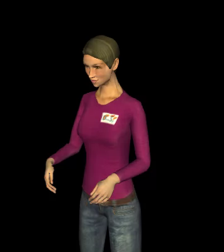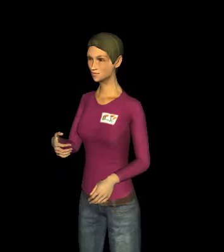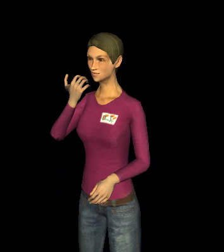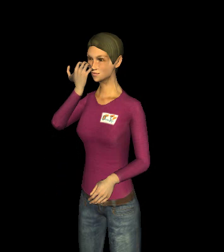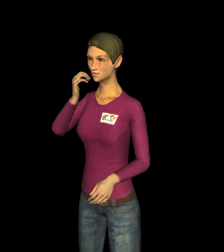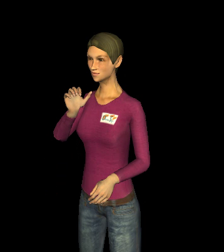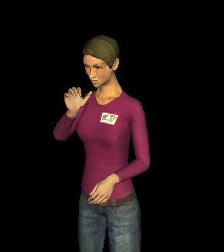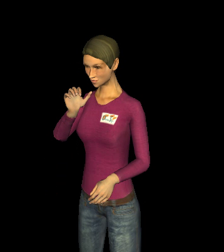حار